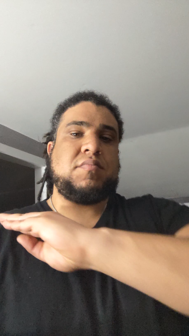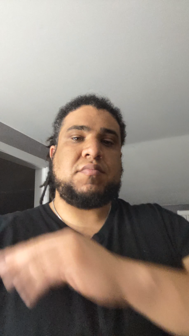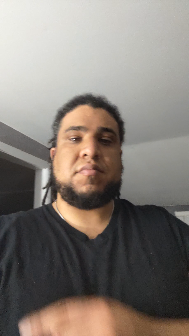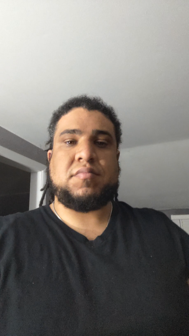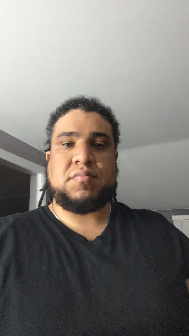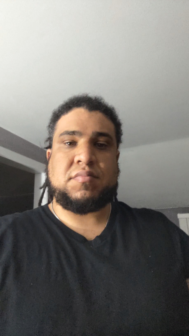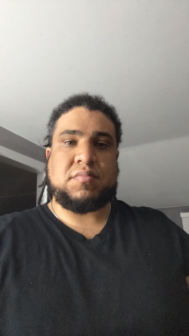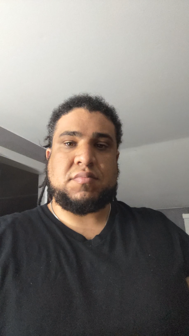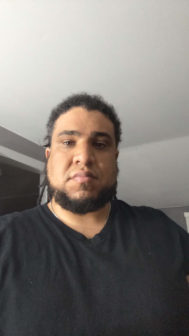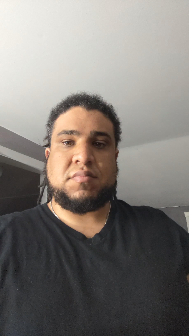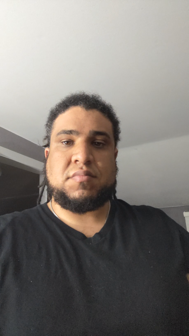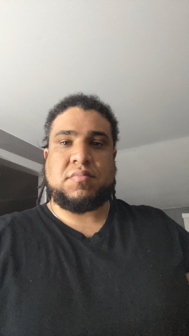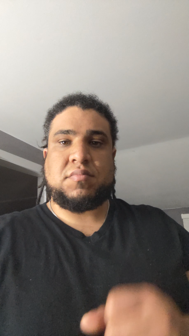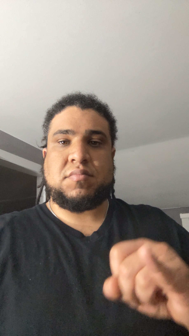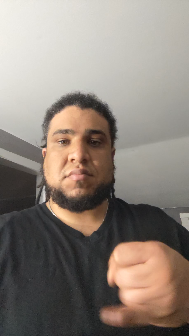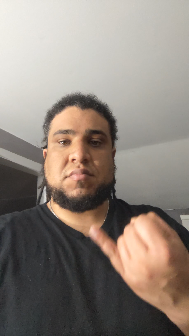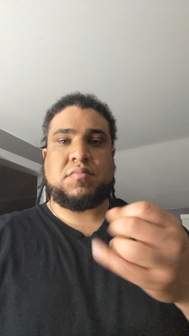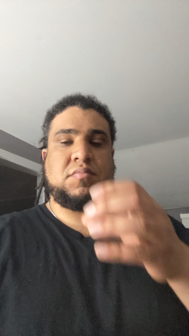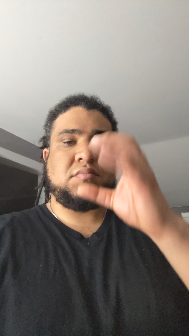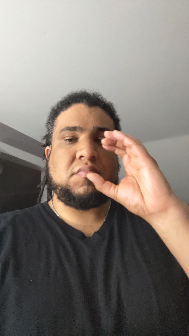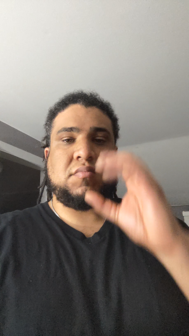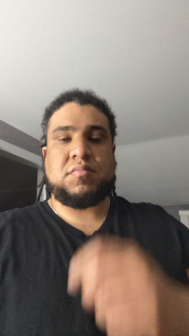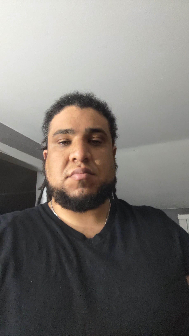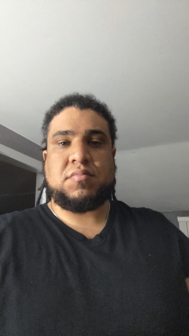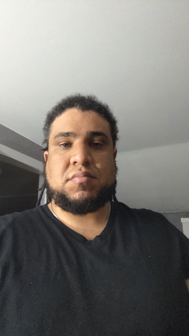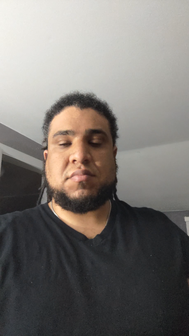juice